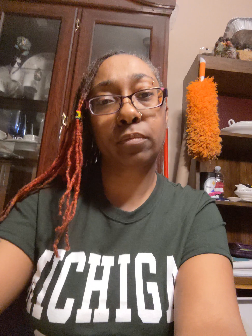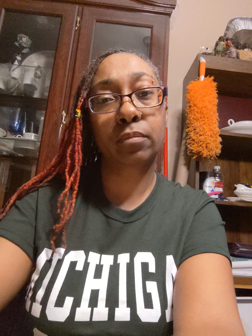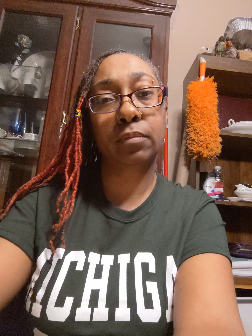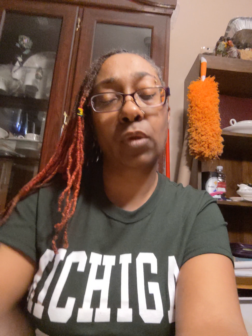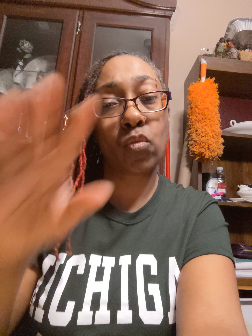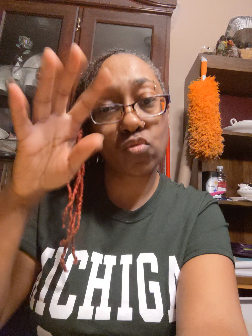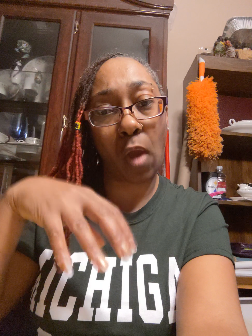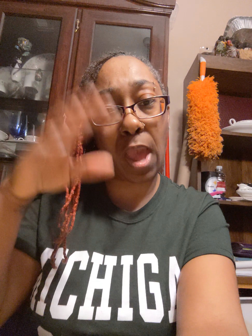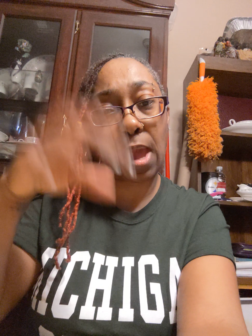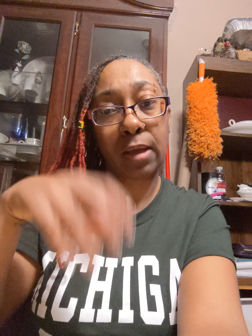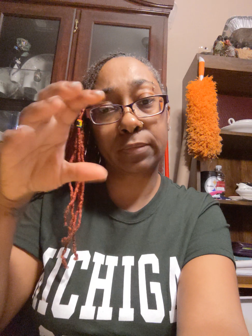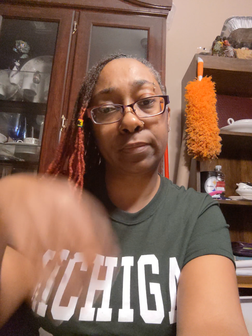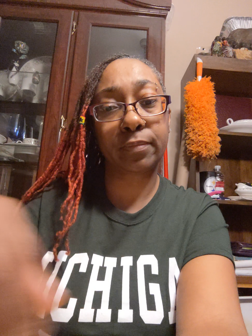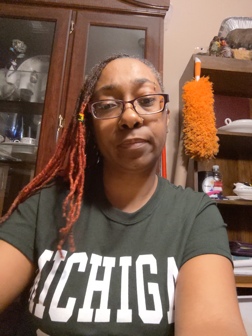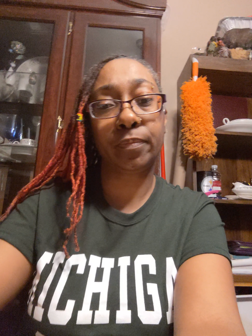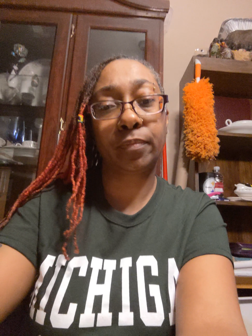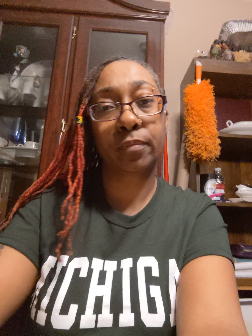rain